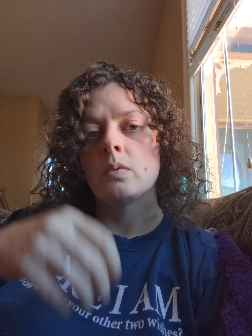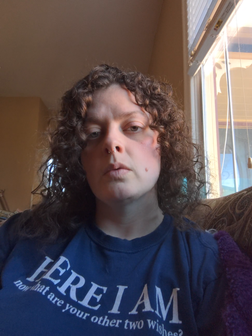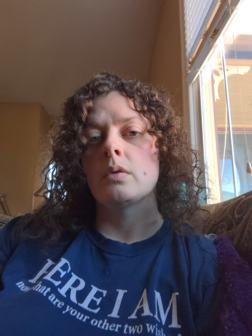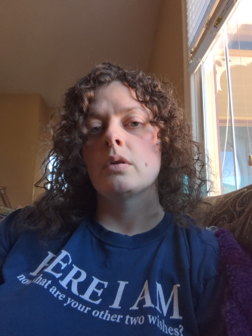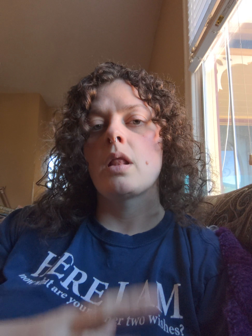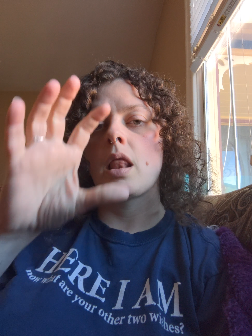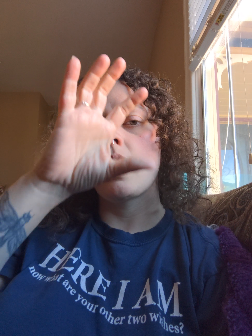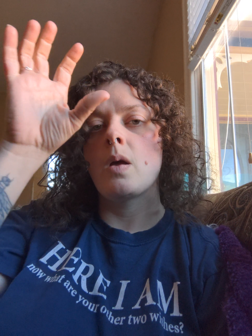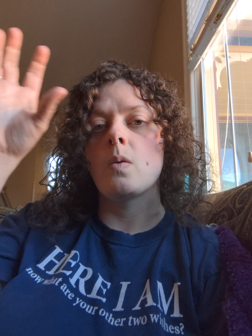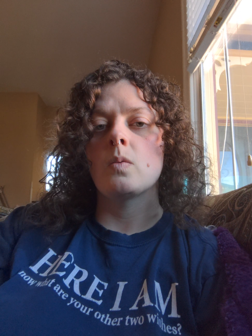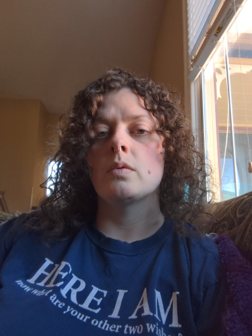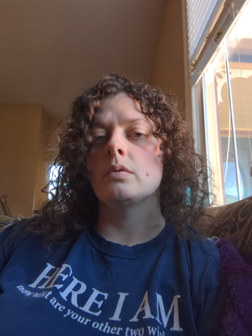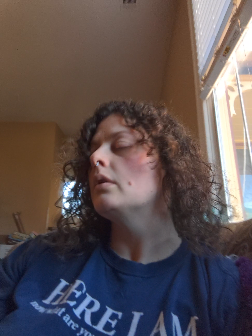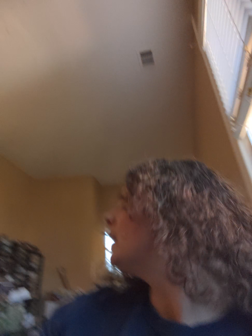cloud